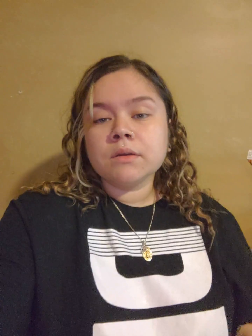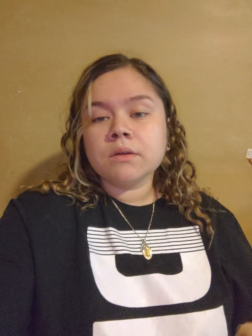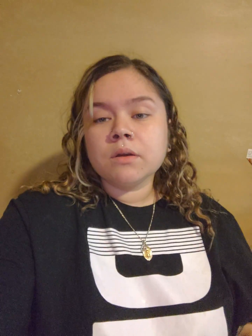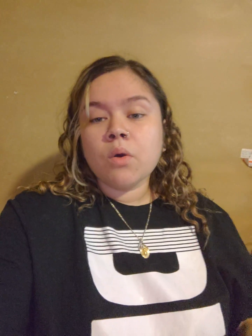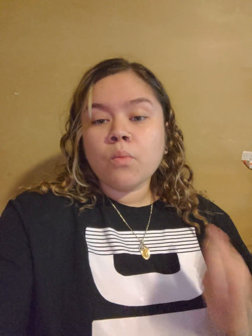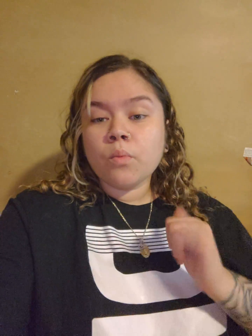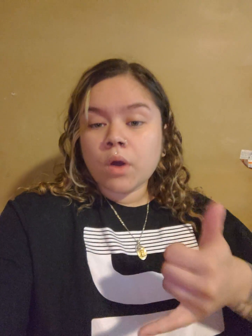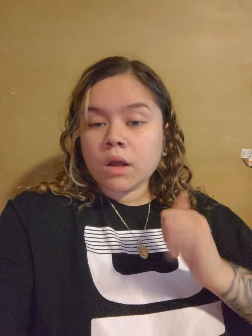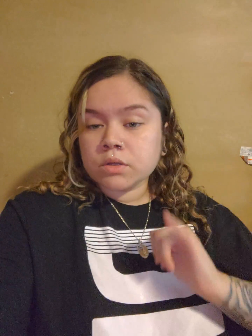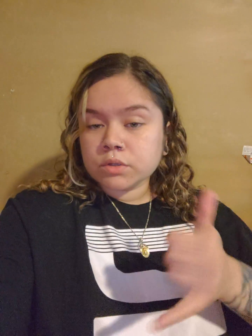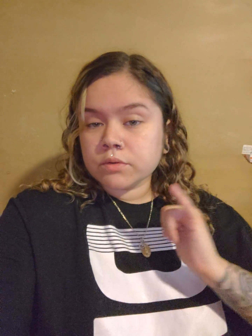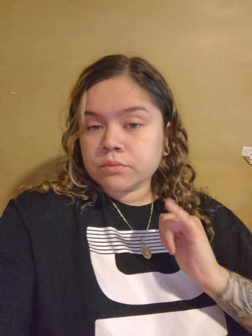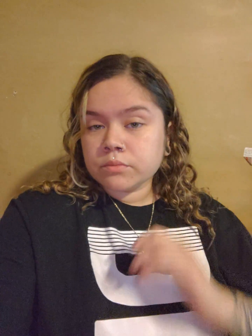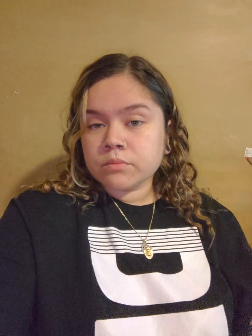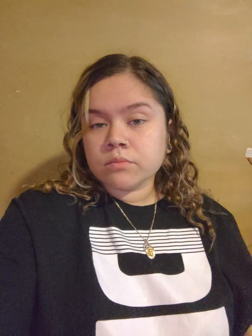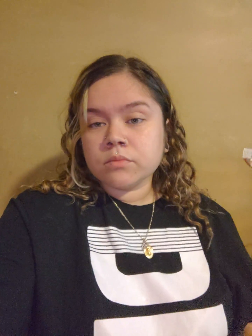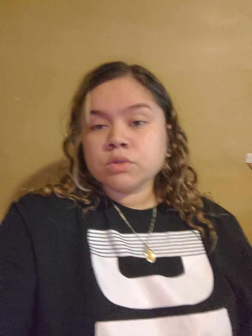rocking chair